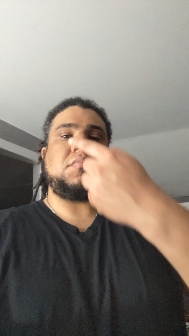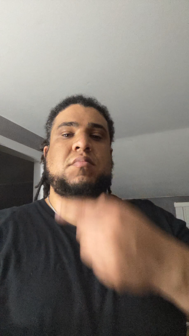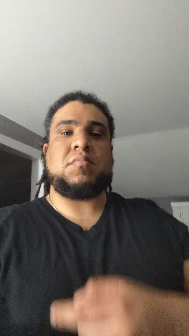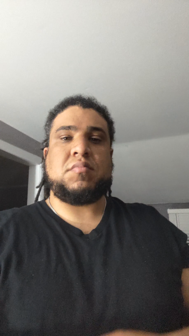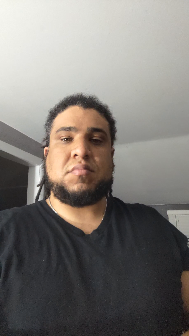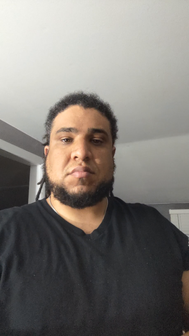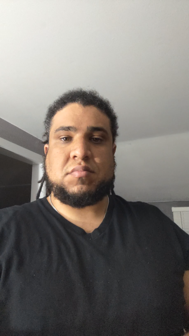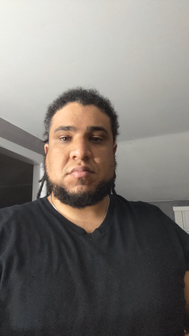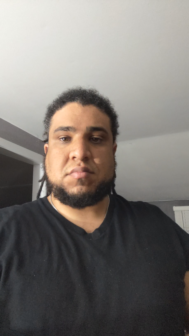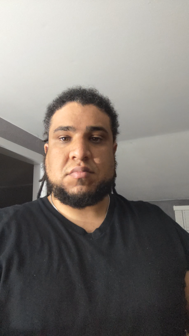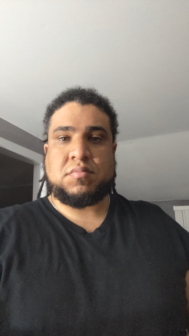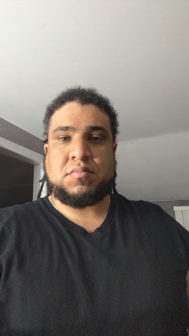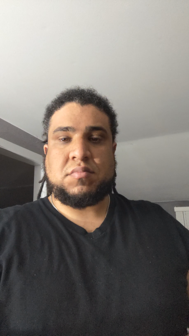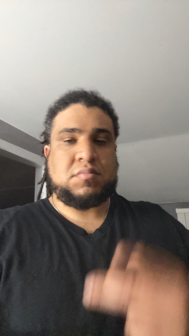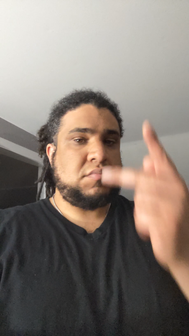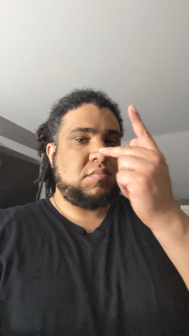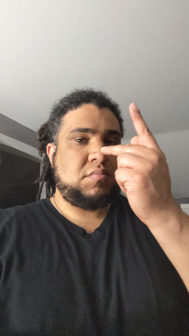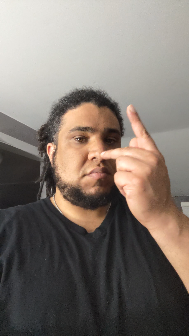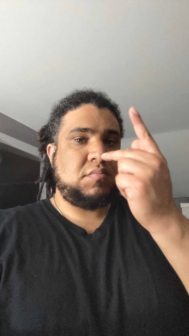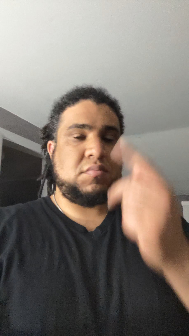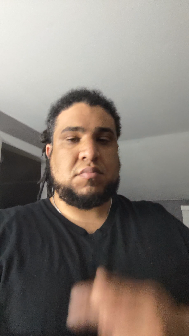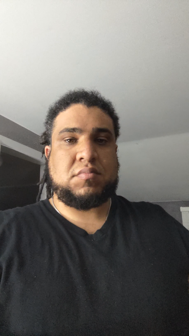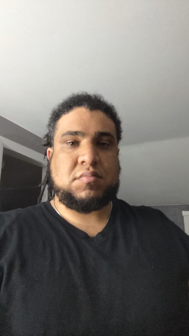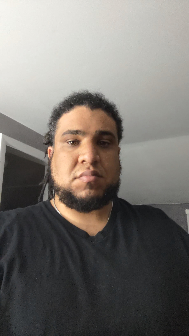penis